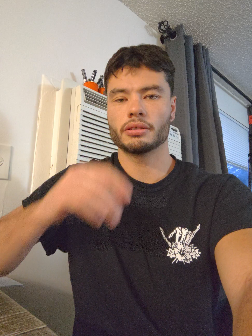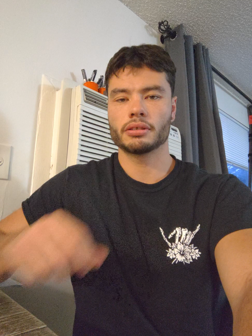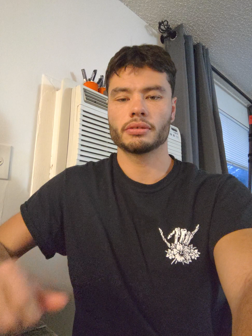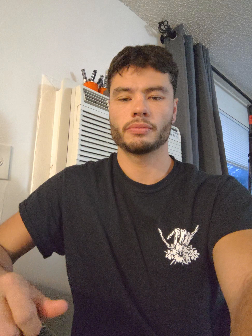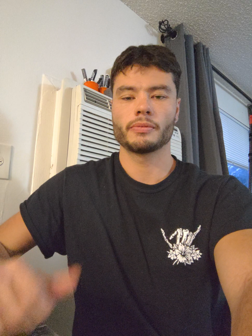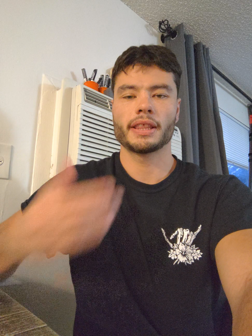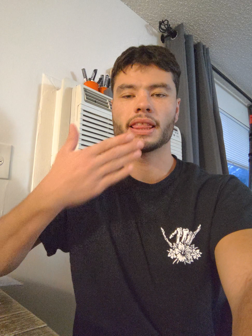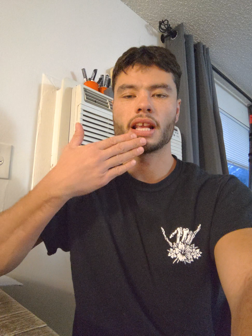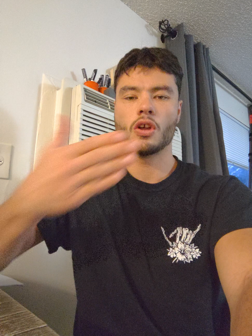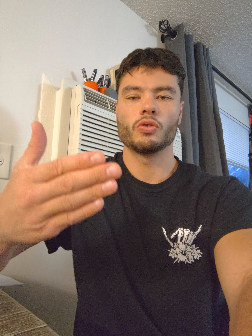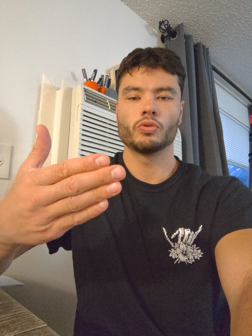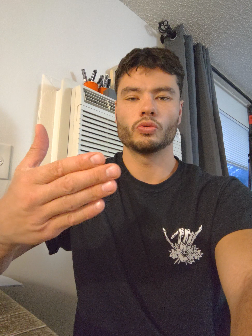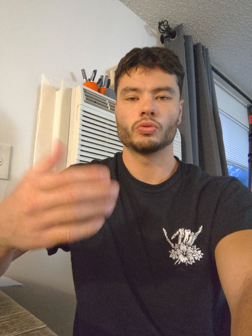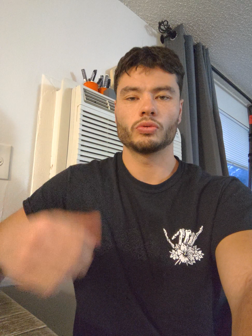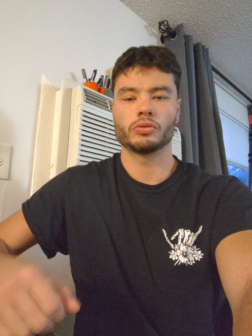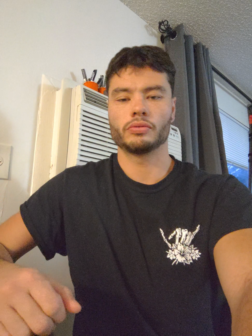thank you